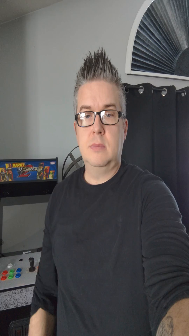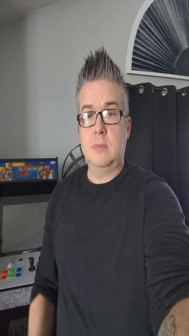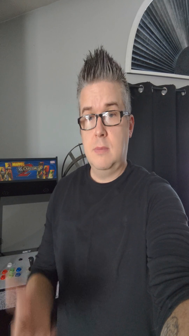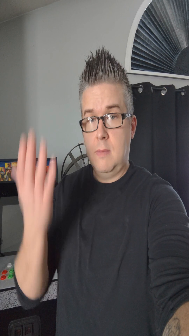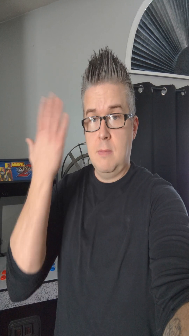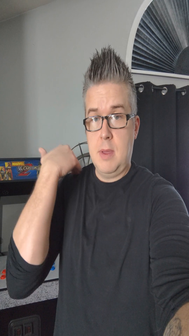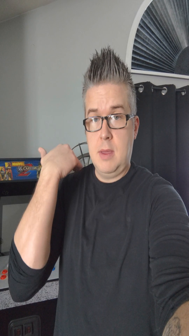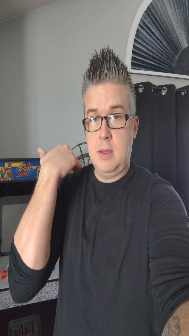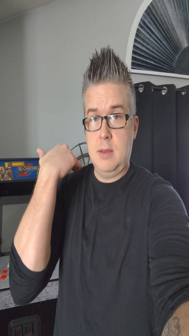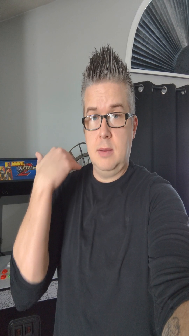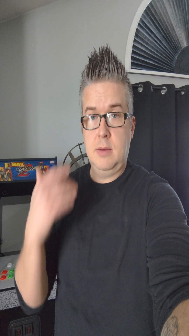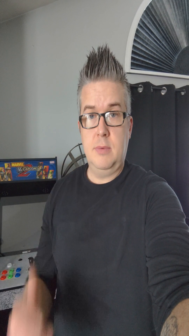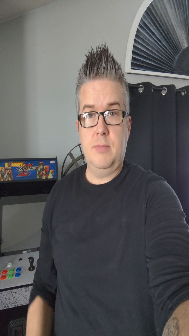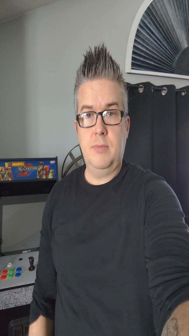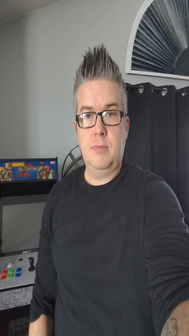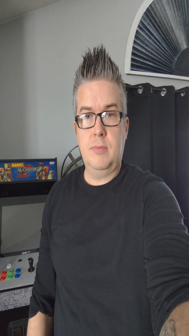before